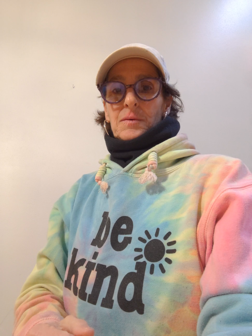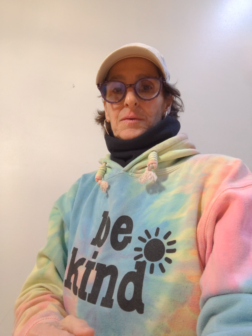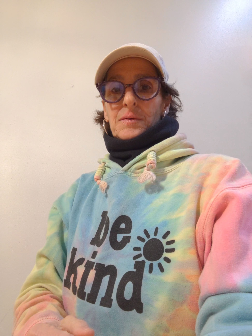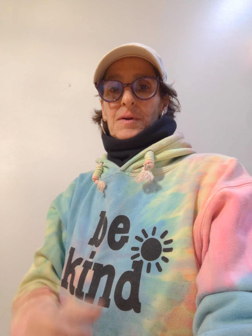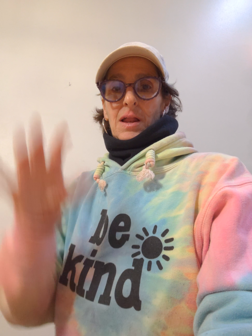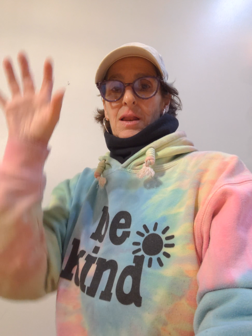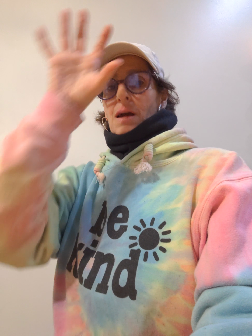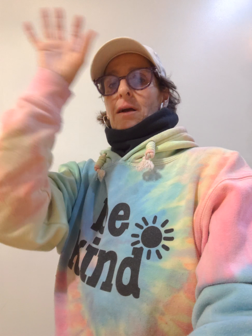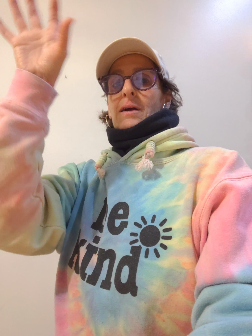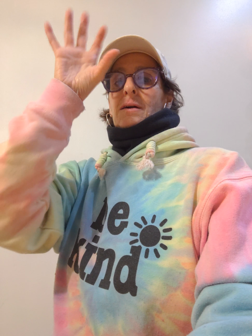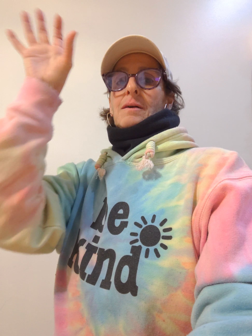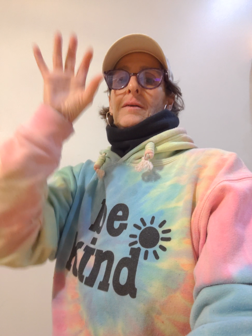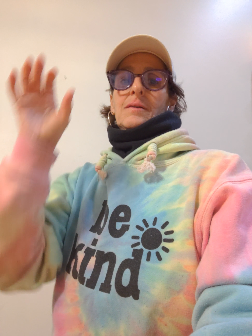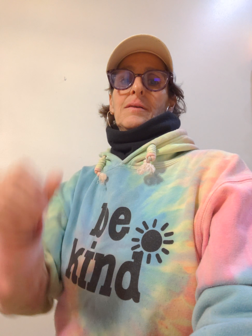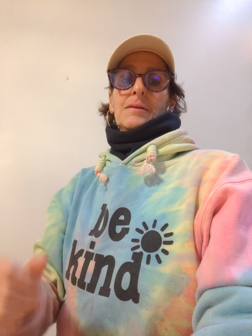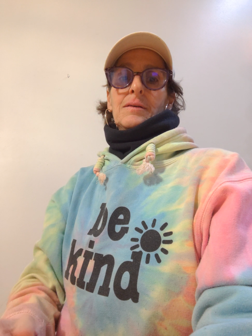cloud